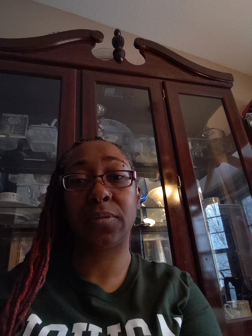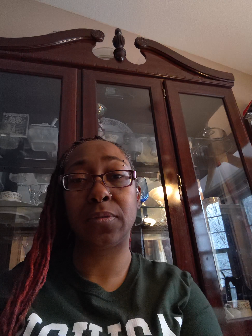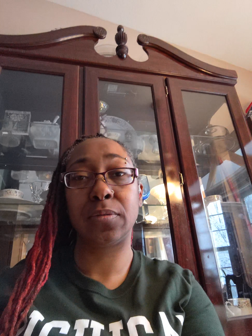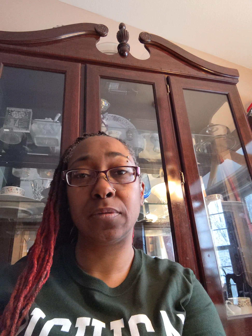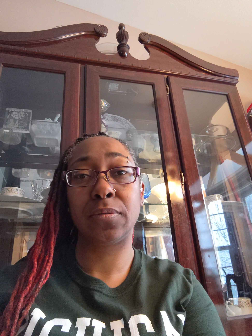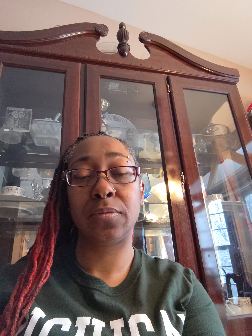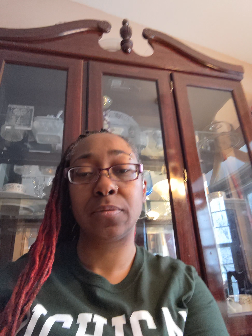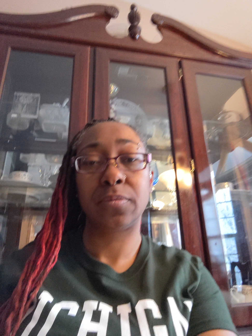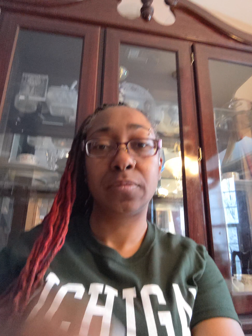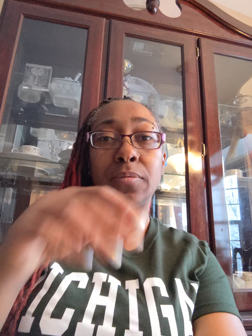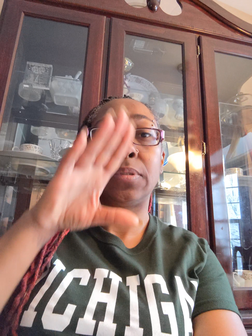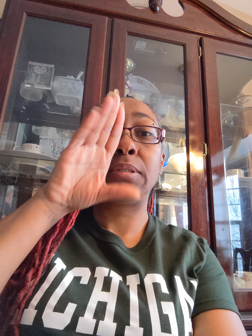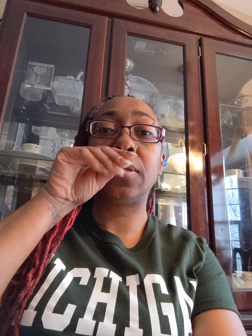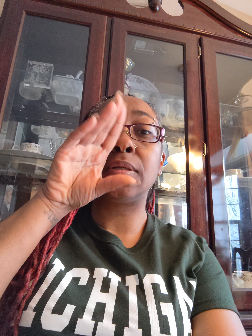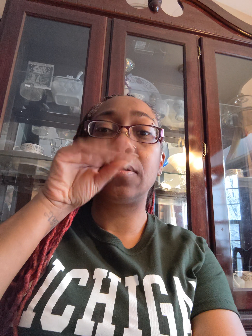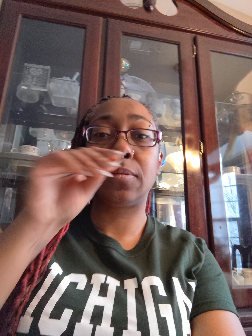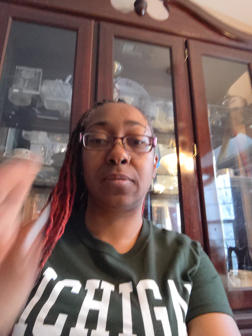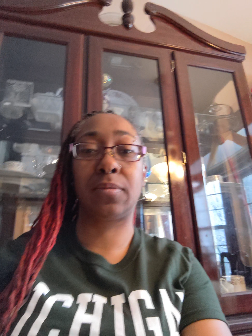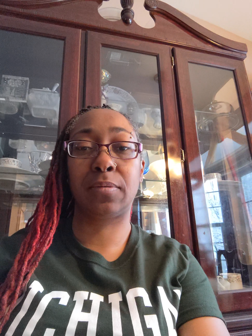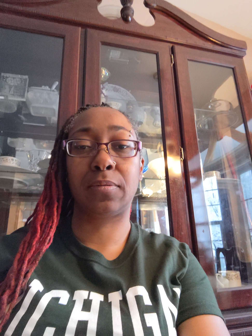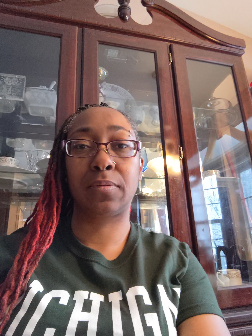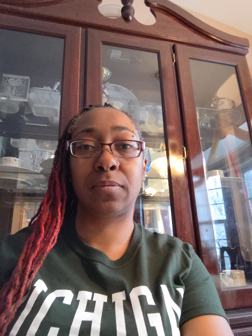duck